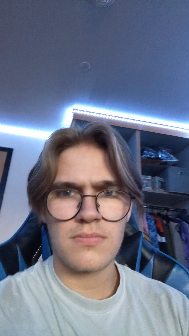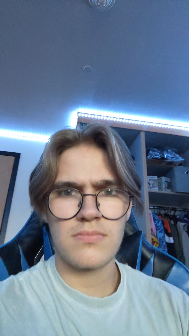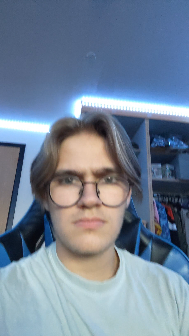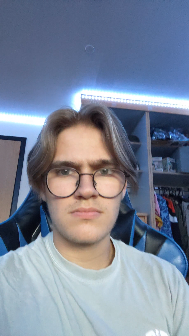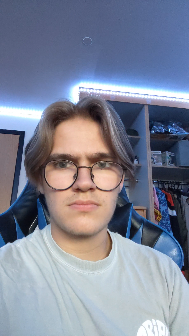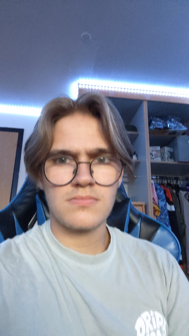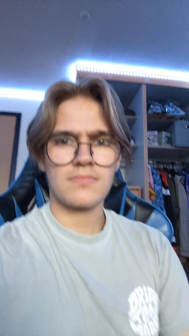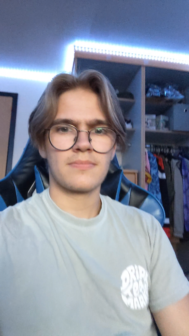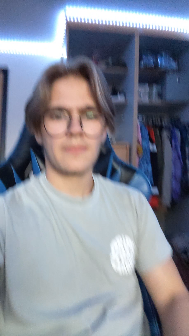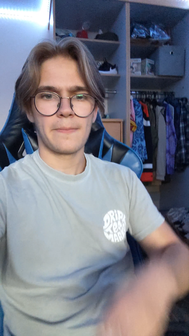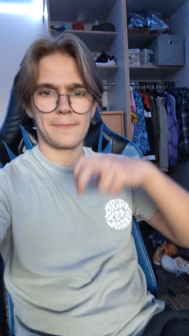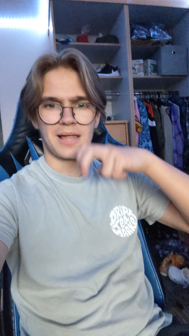potato